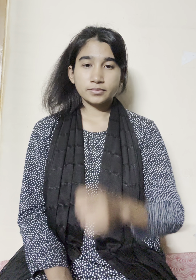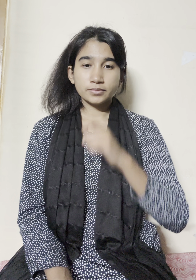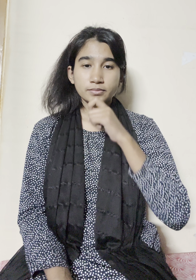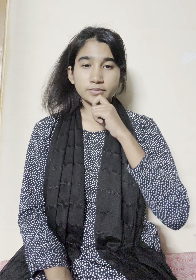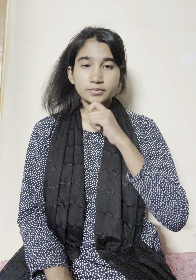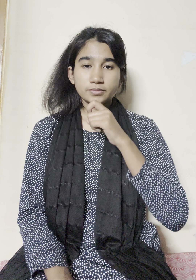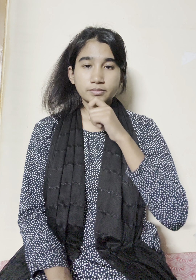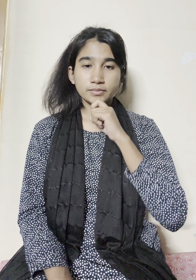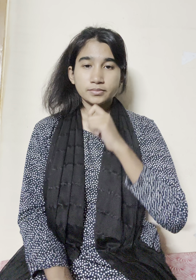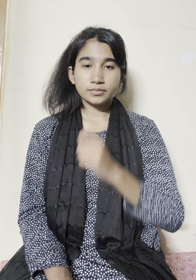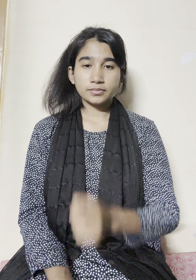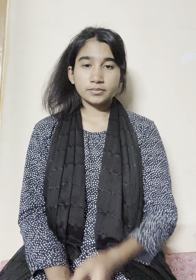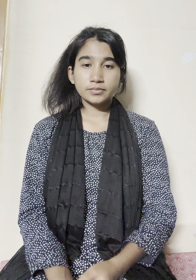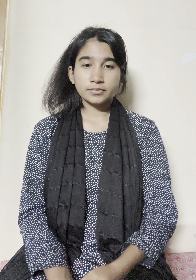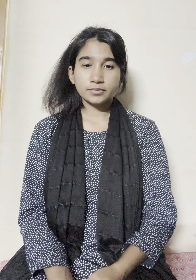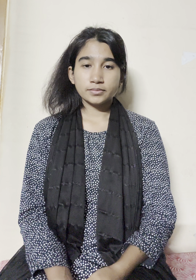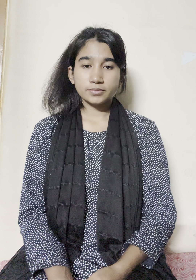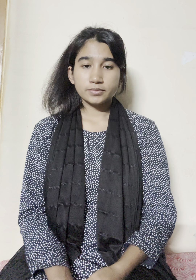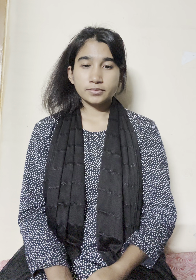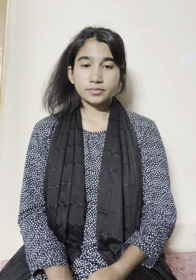চাচা